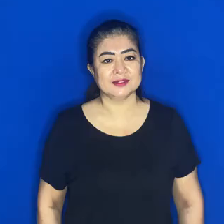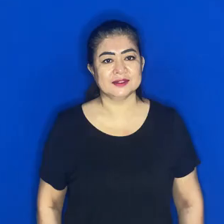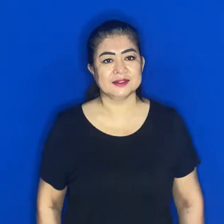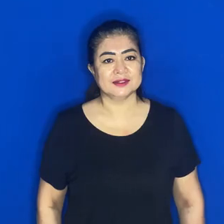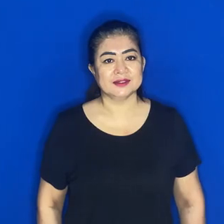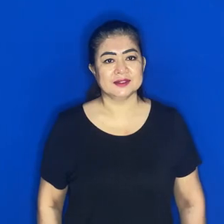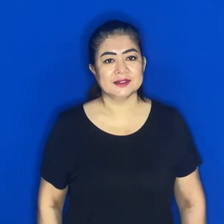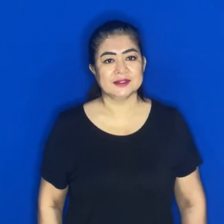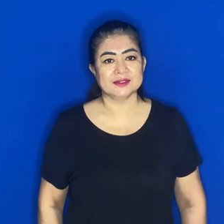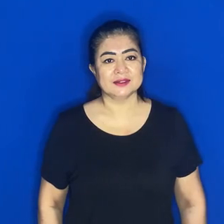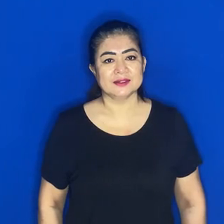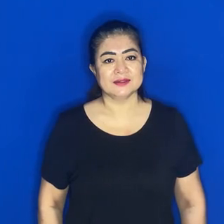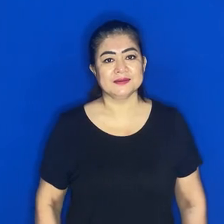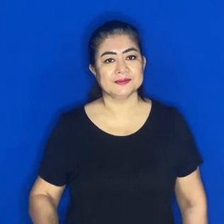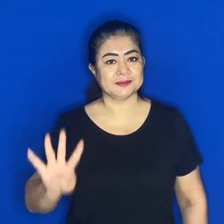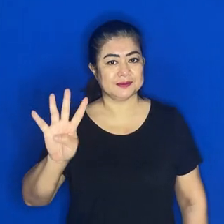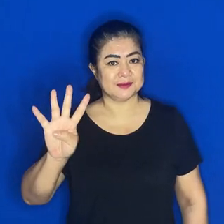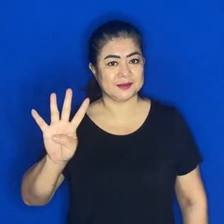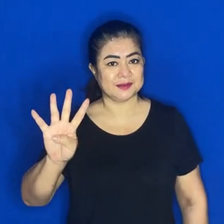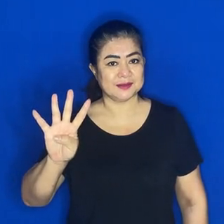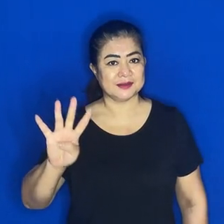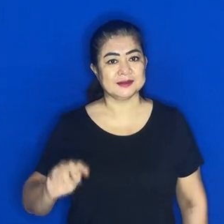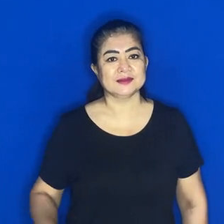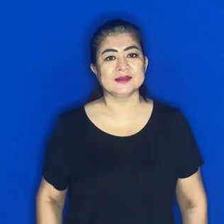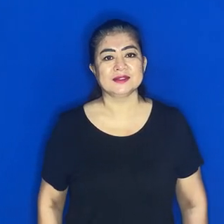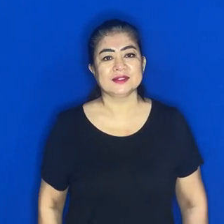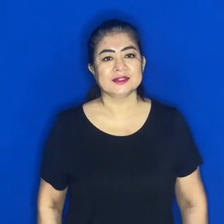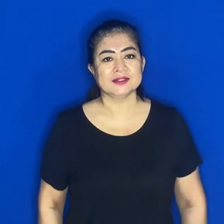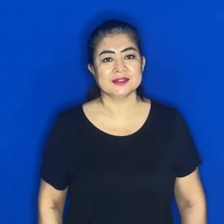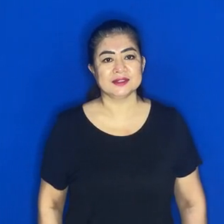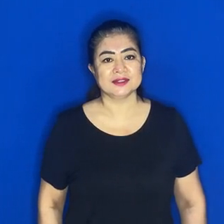four